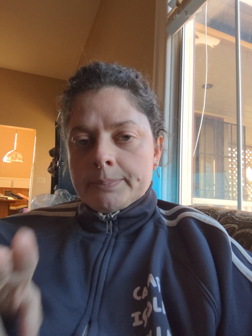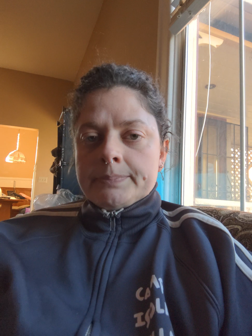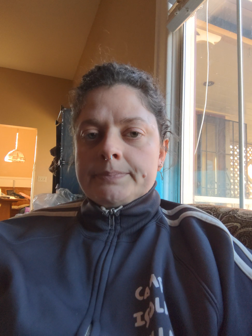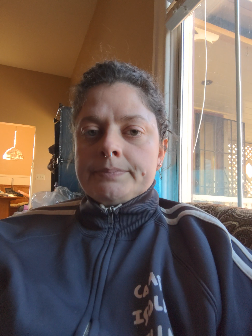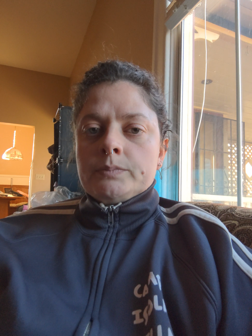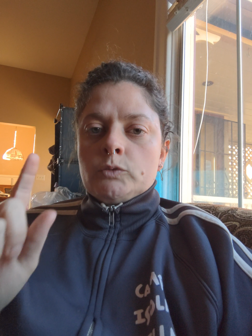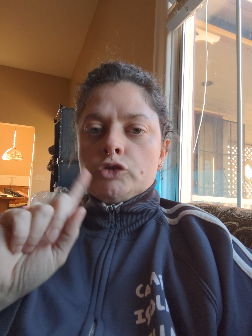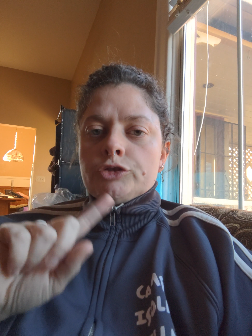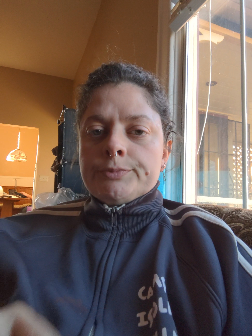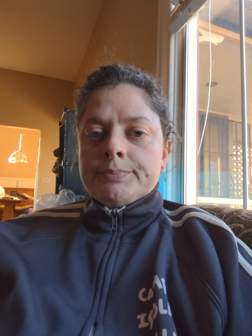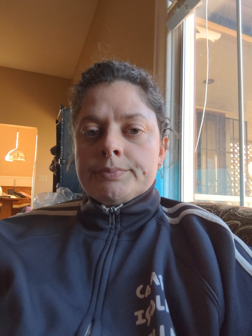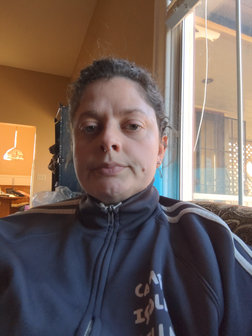where